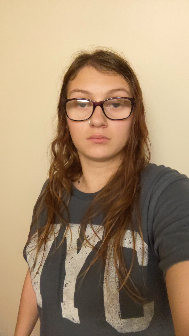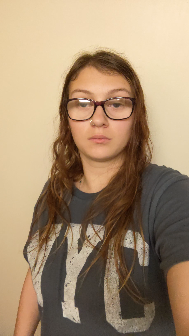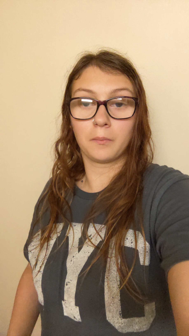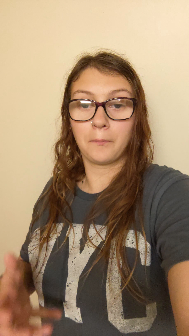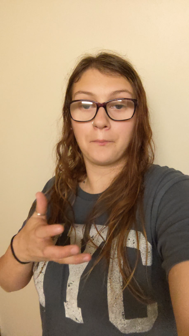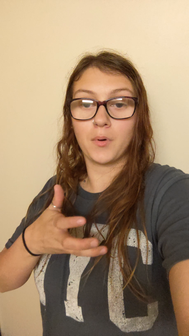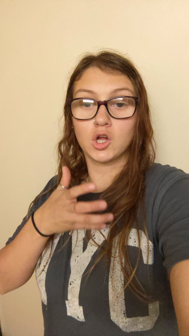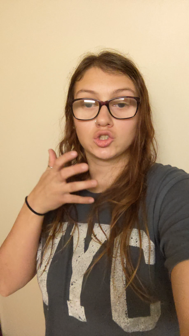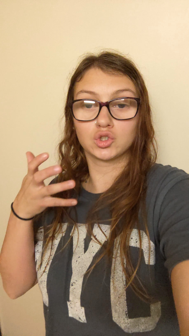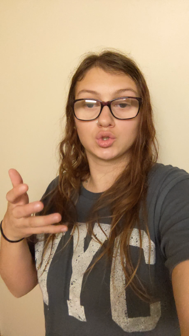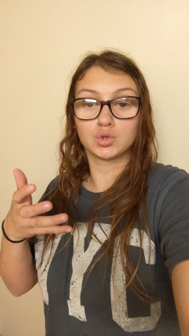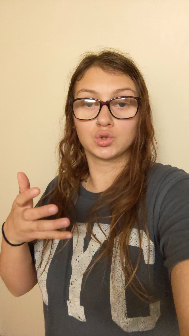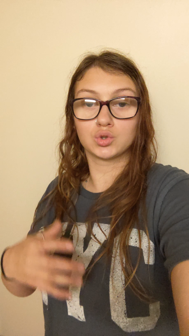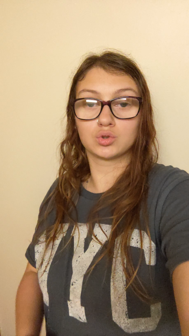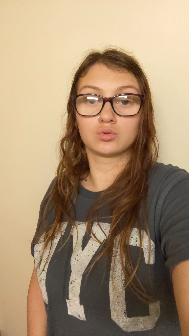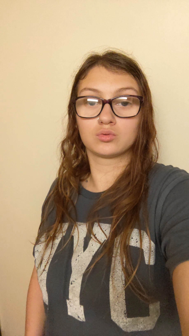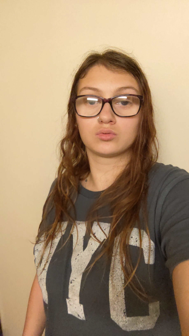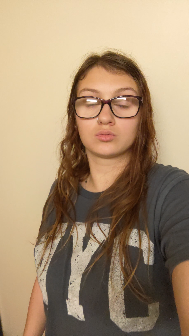much